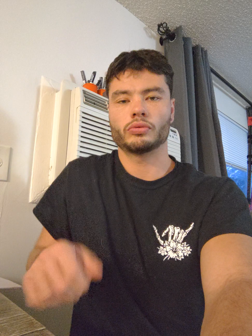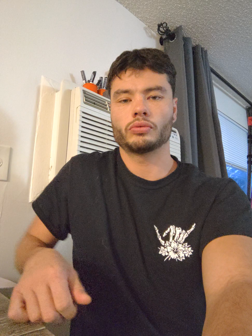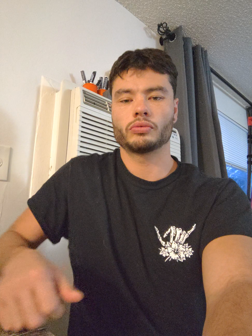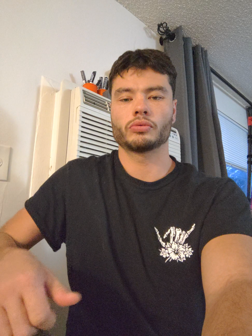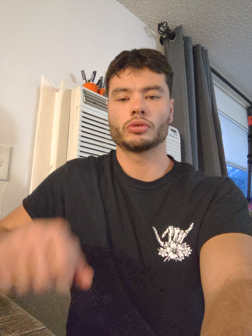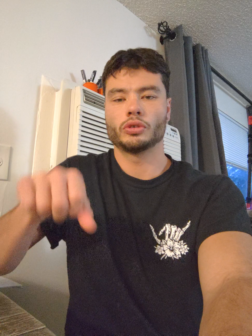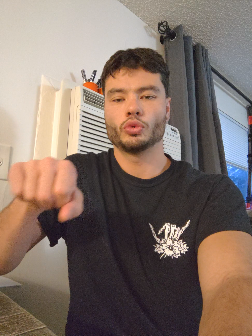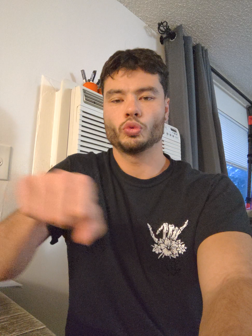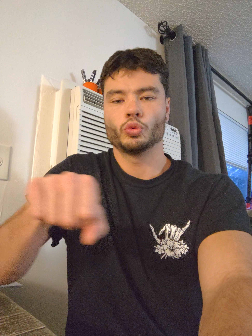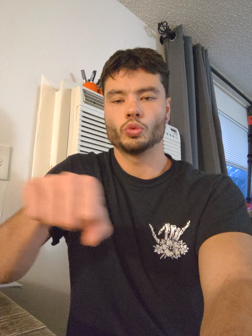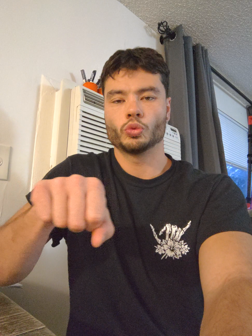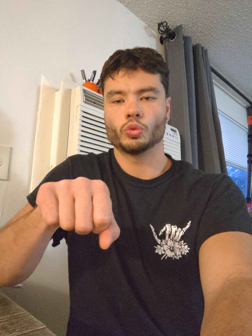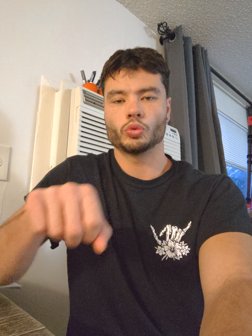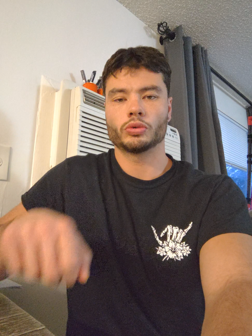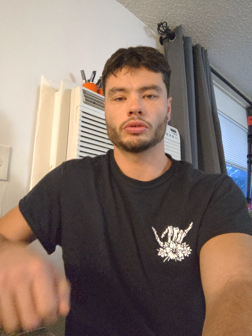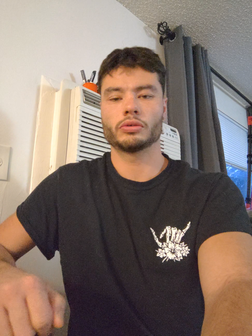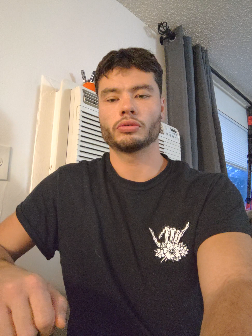shoe